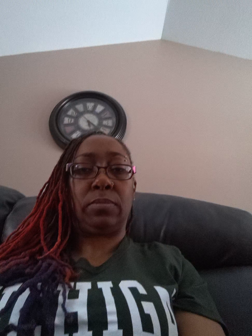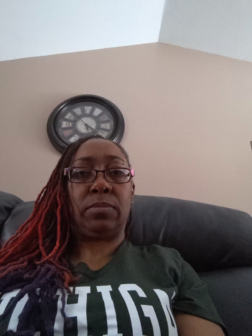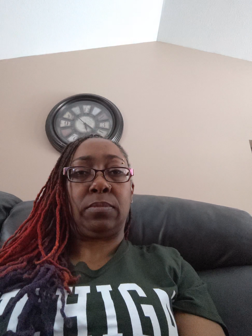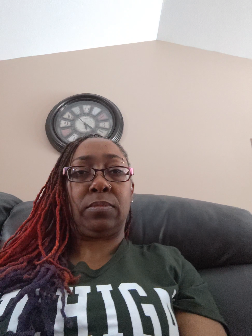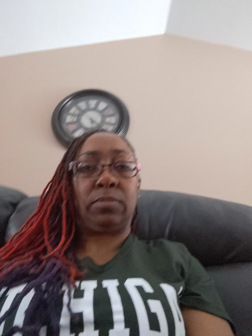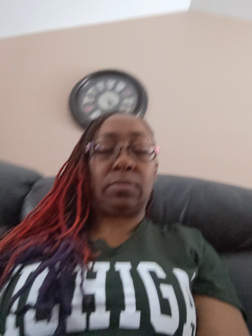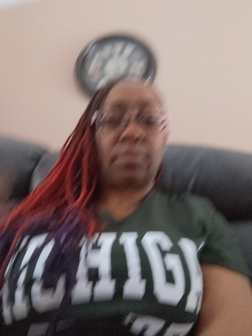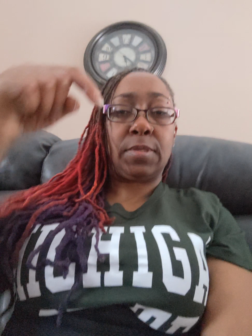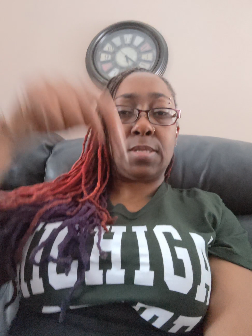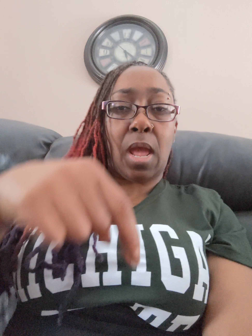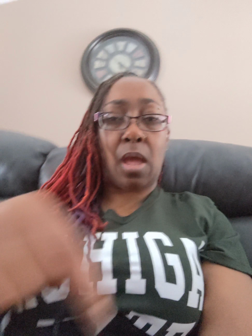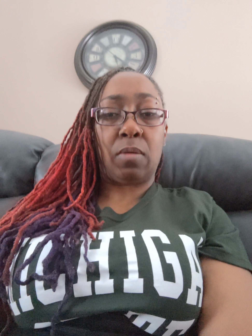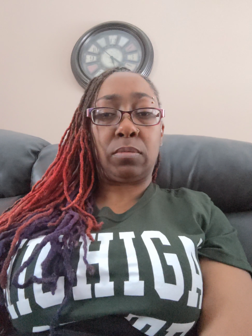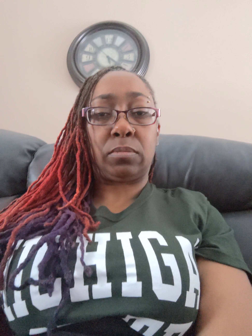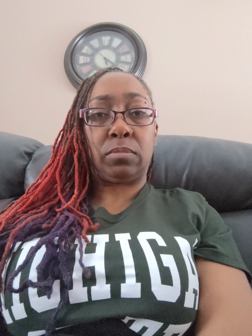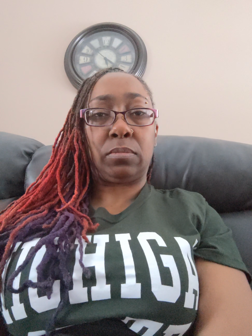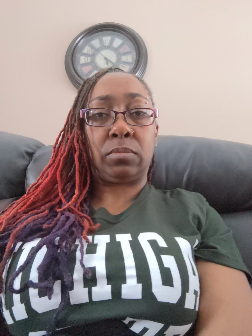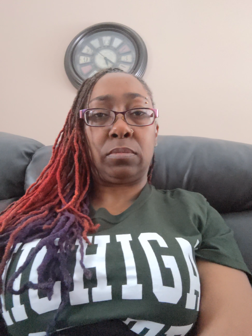down